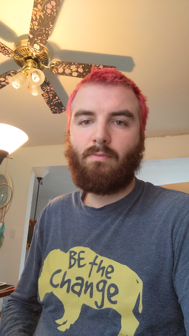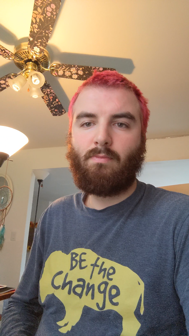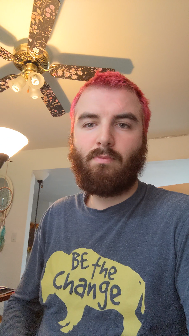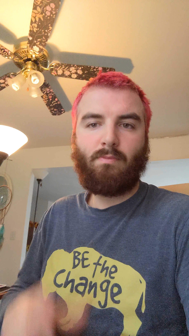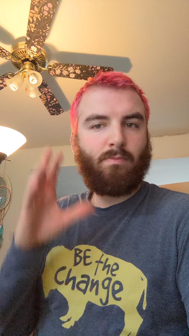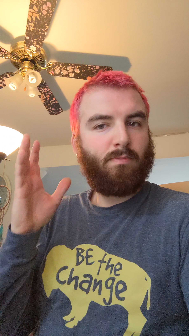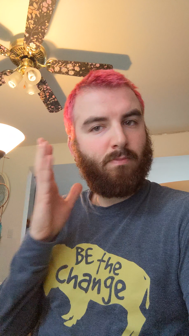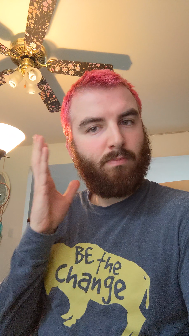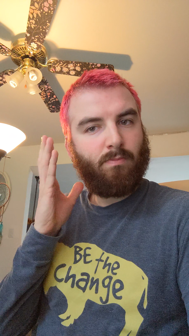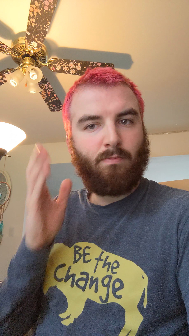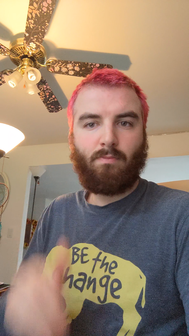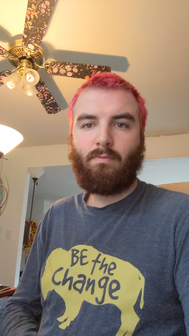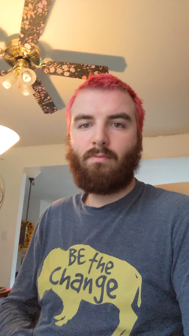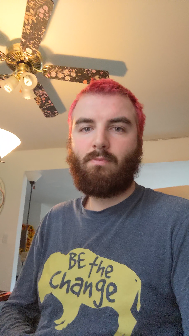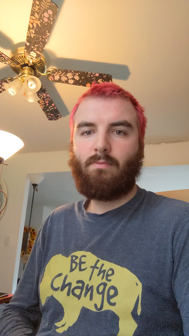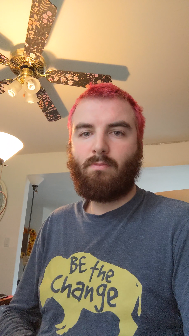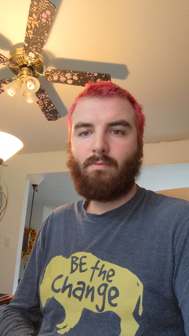pillow